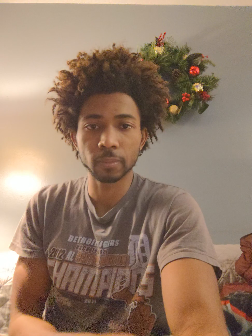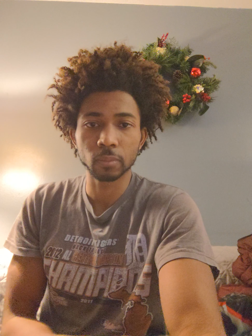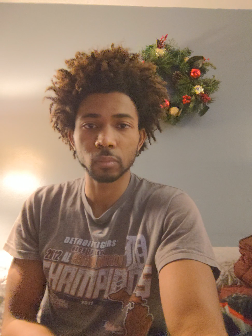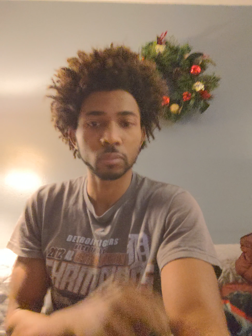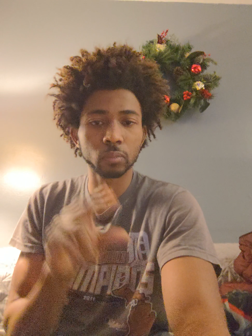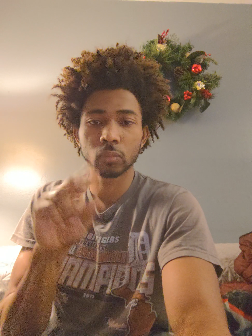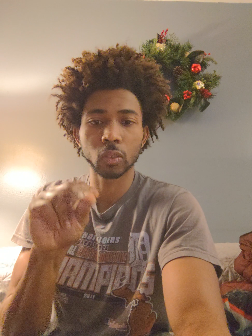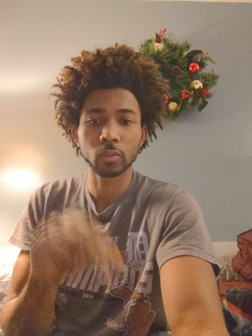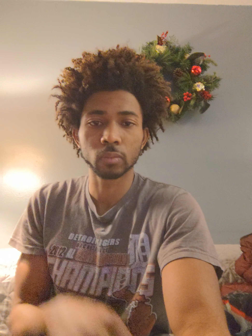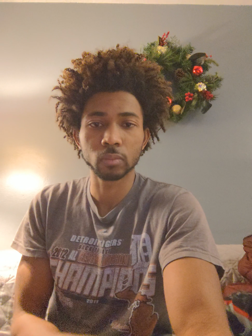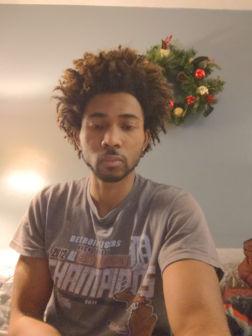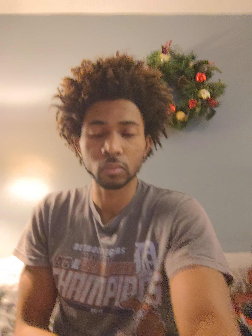no